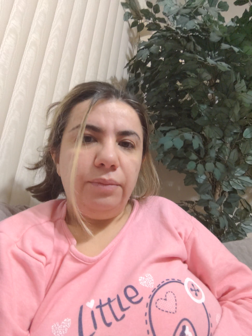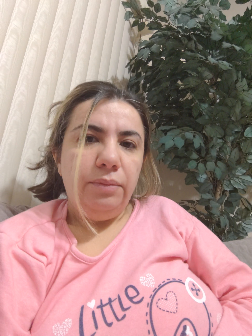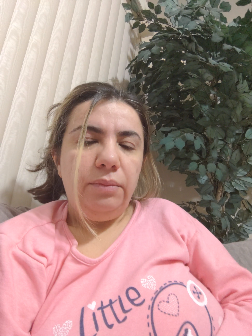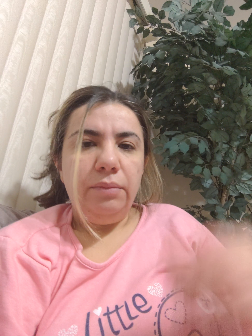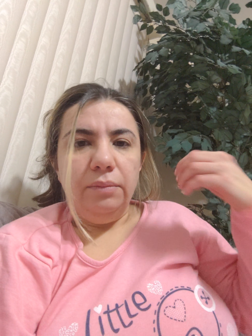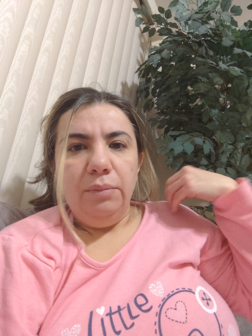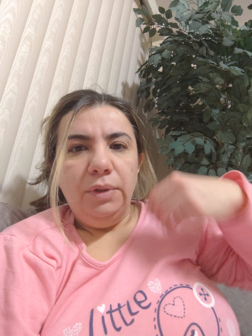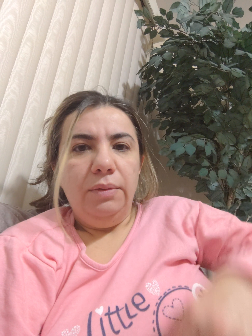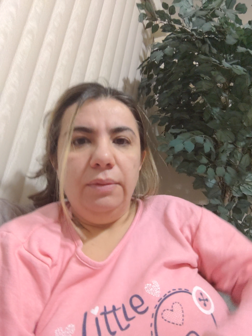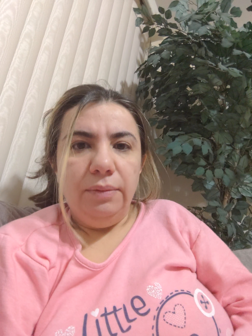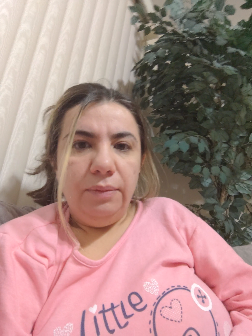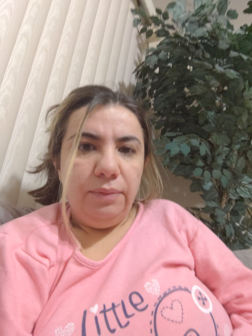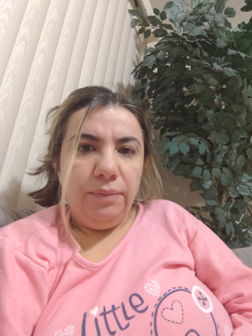jacket